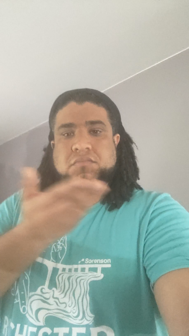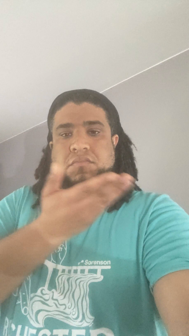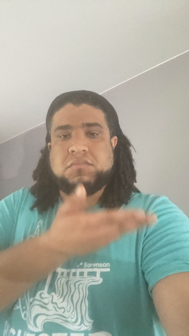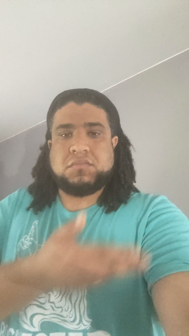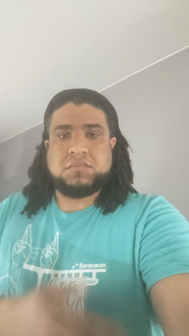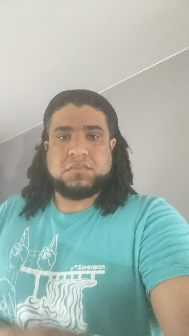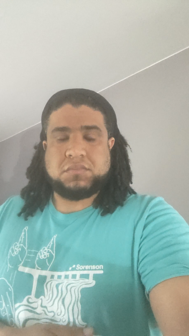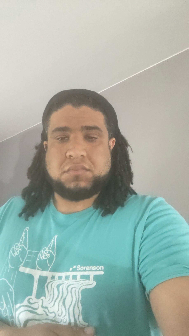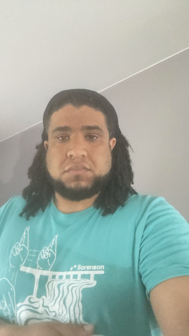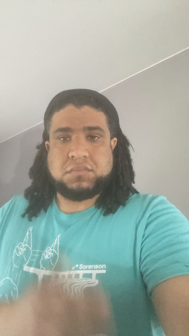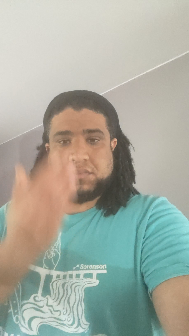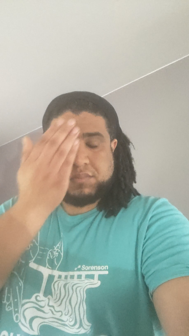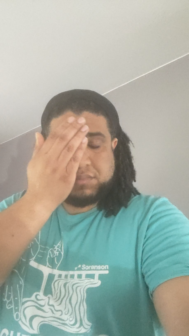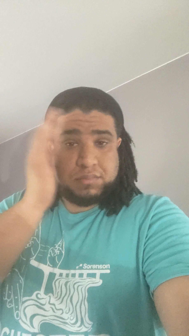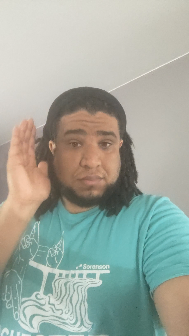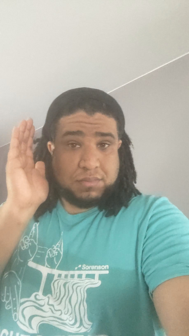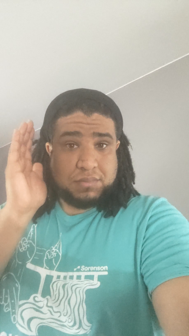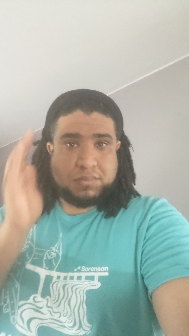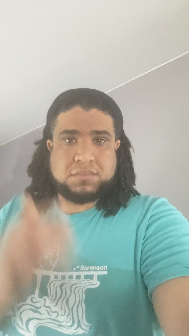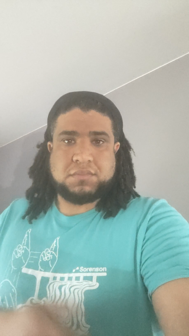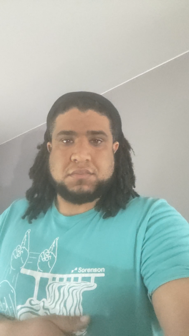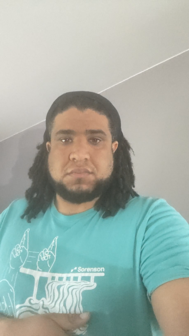peekaboo